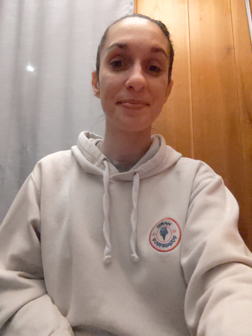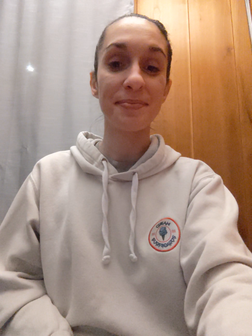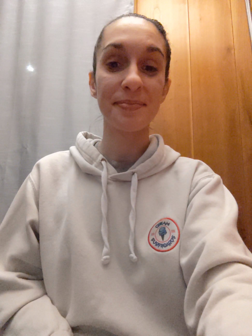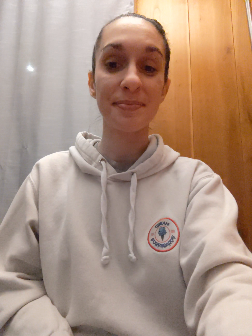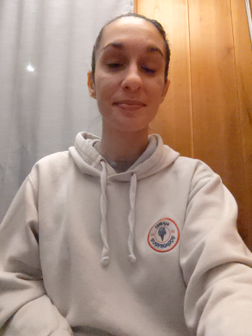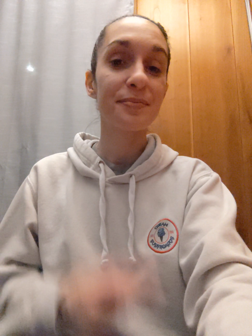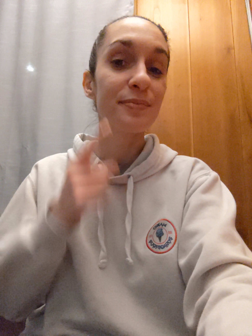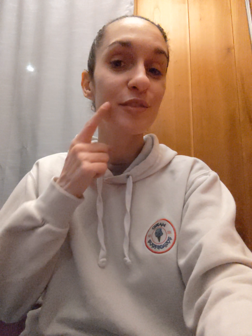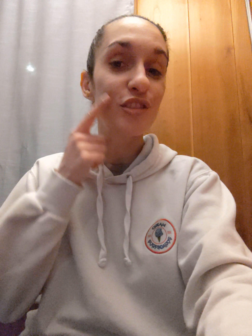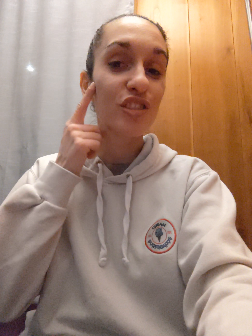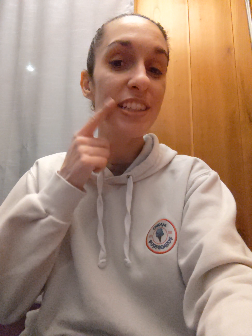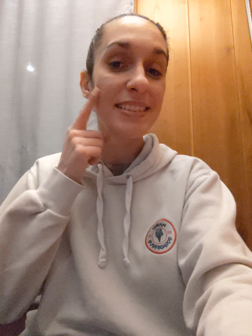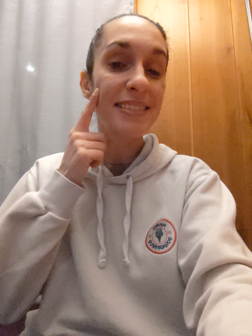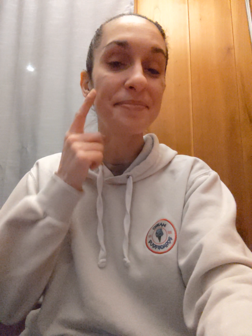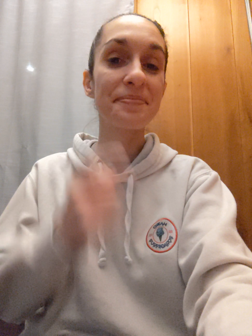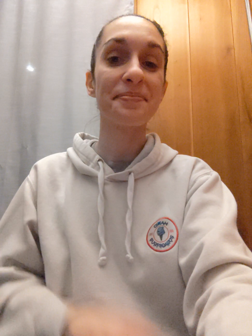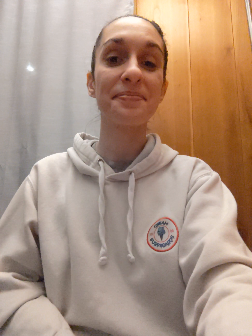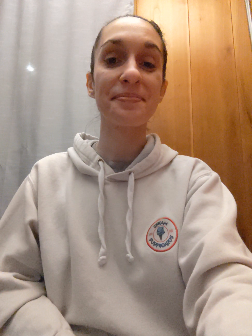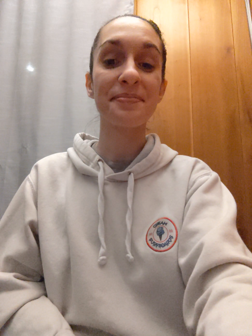cheek